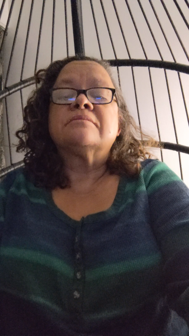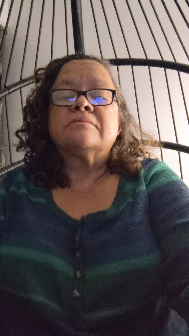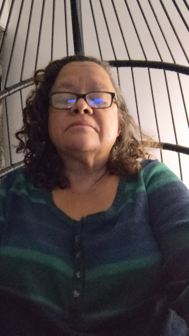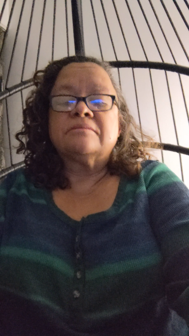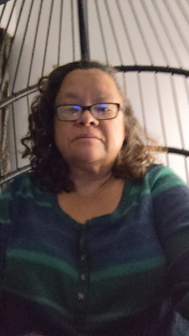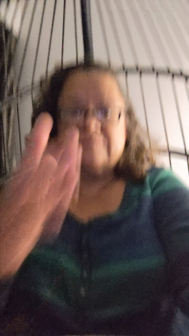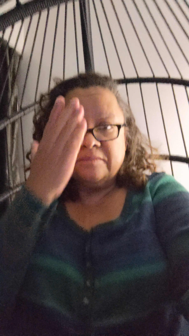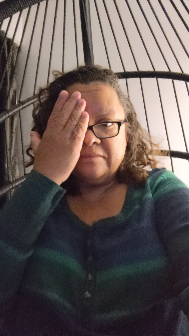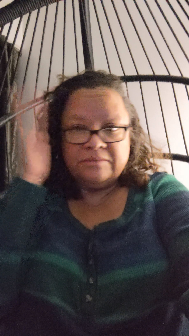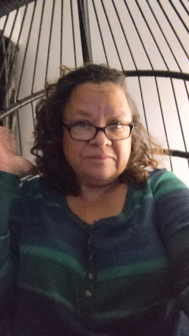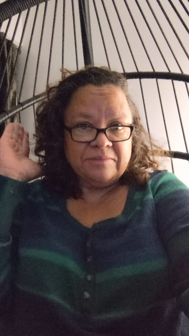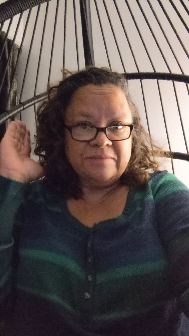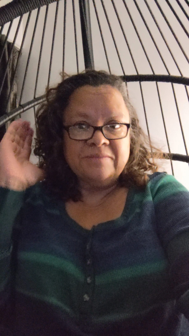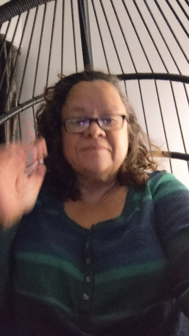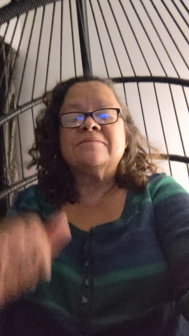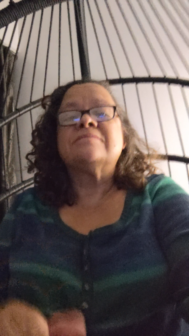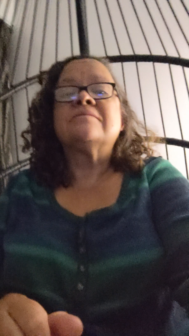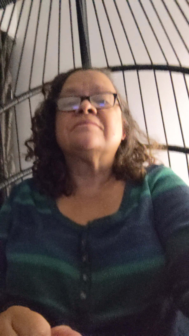peekaboo